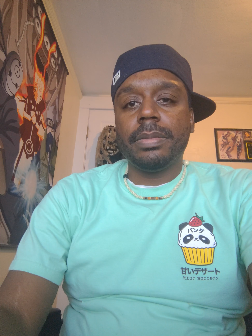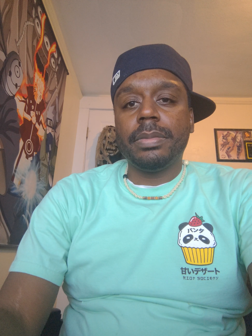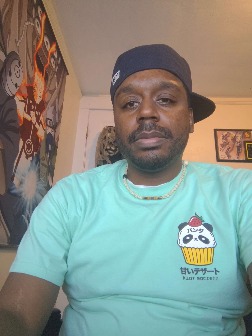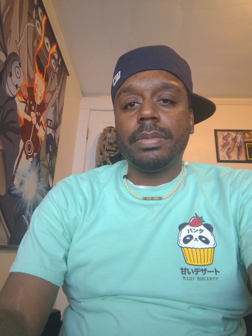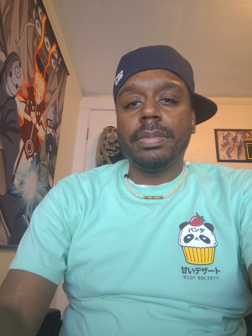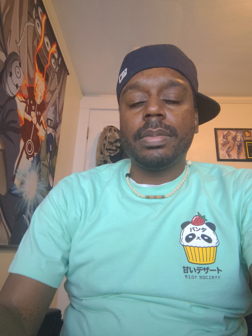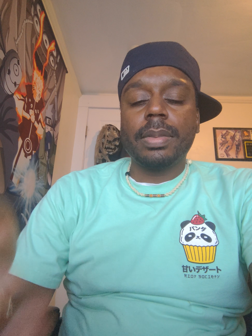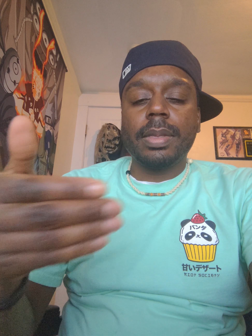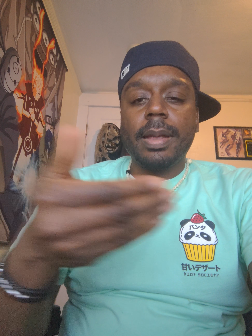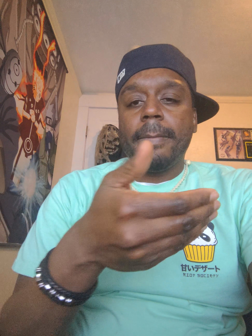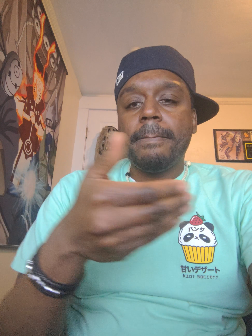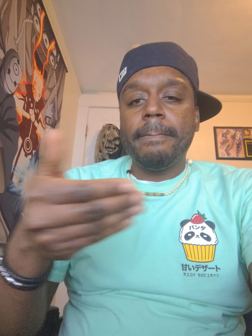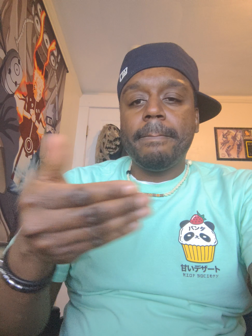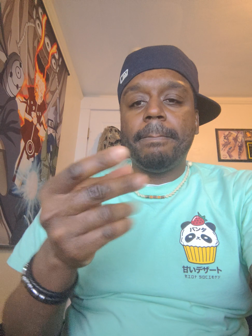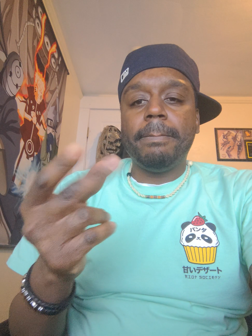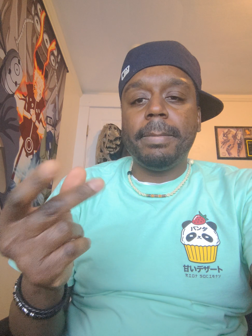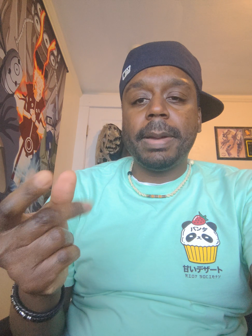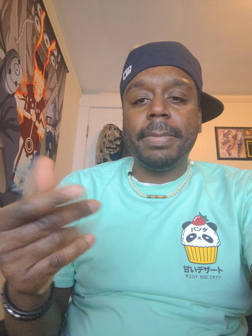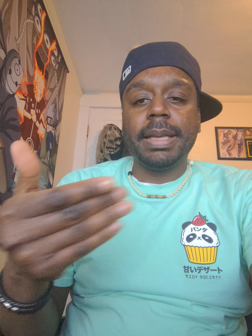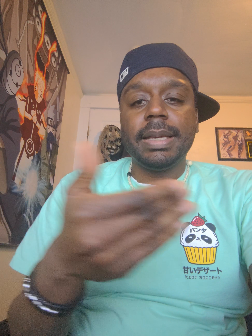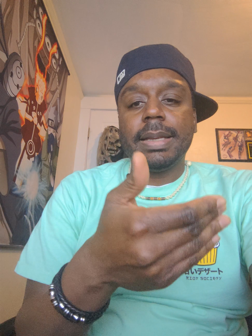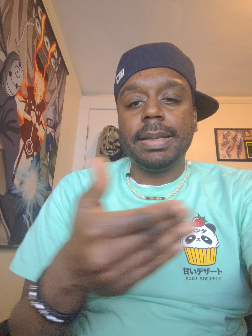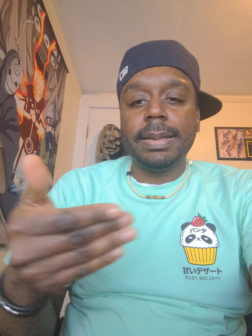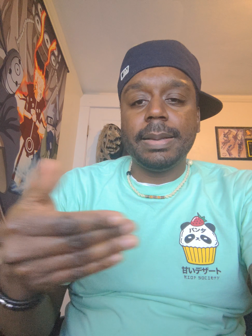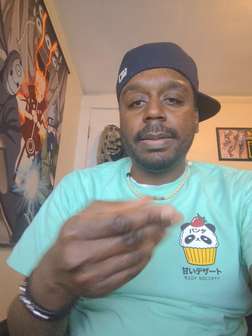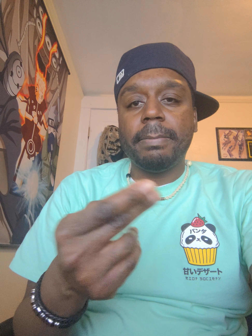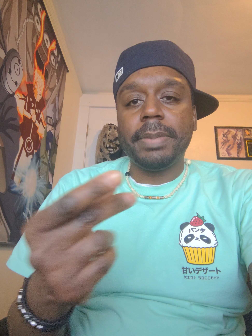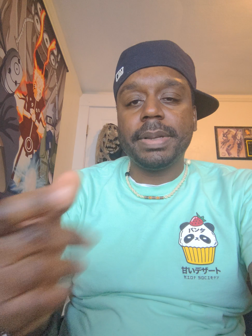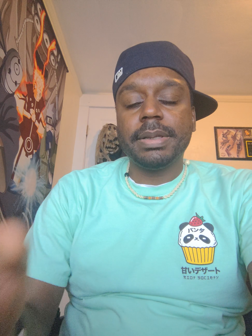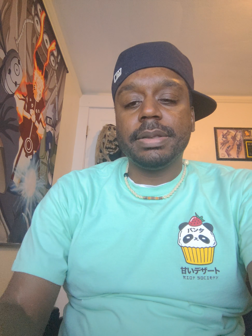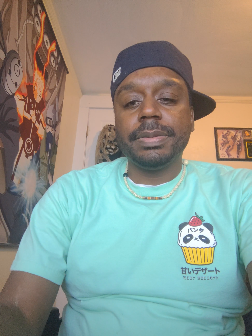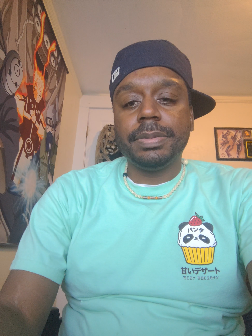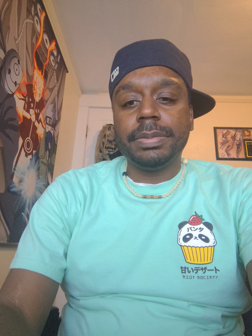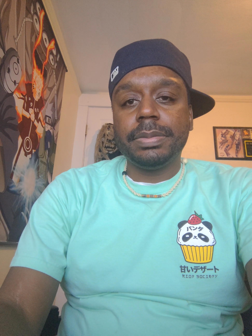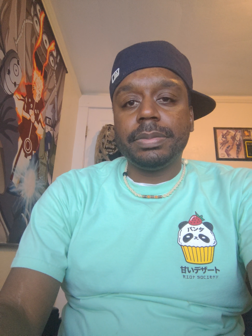puppy